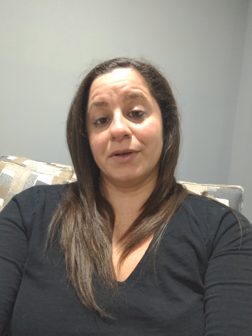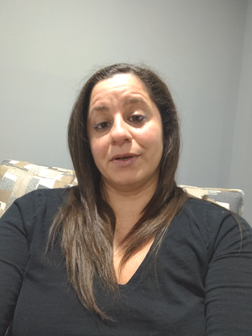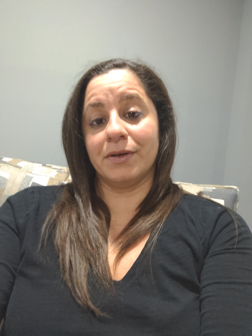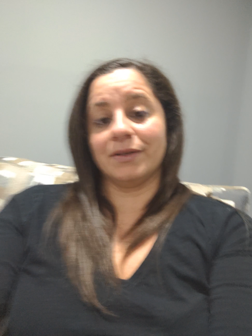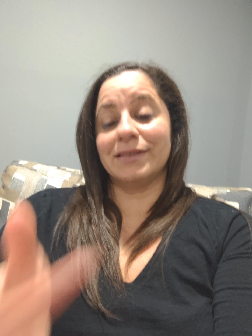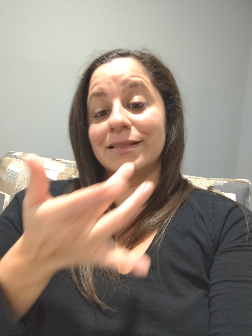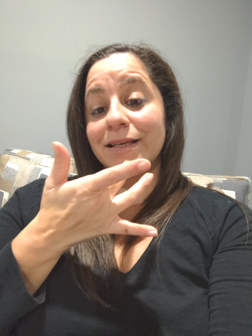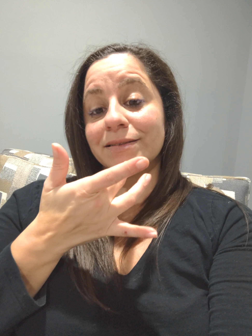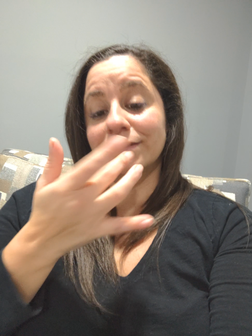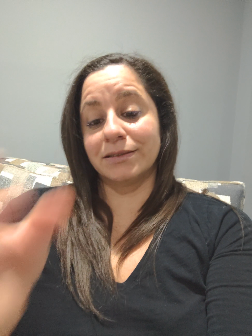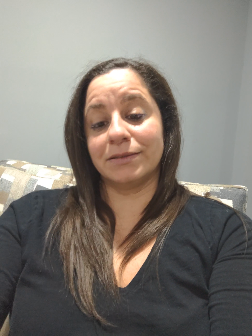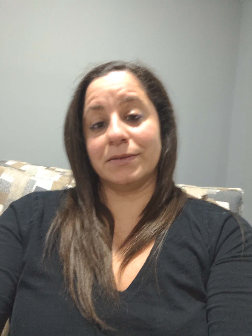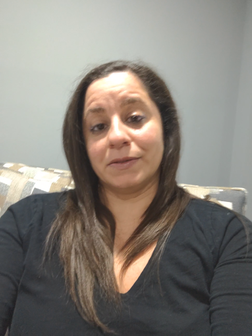taste